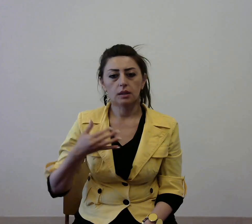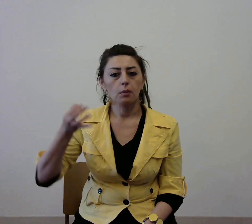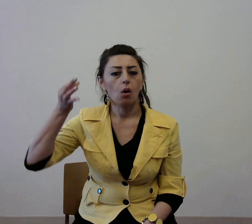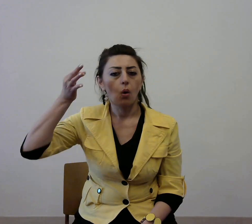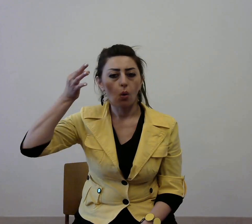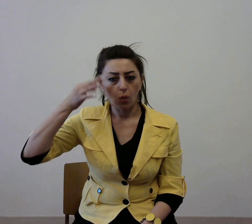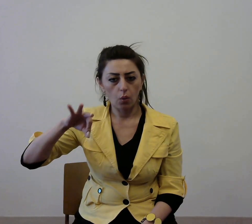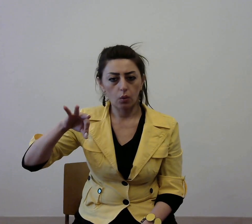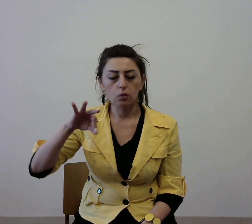oğul